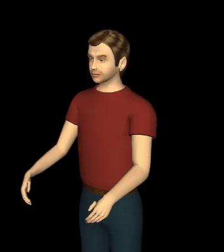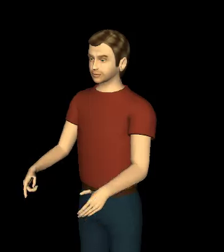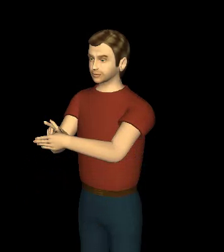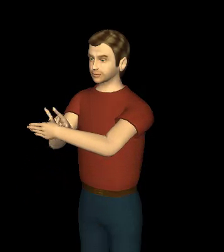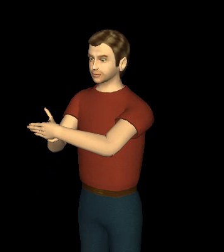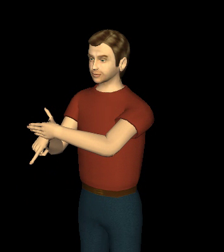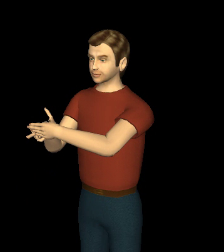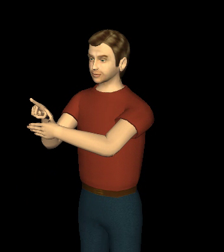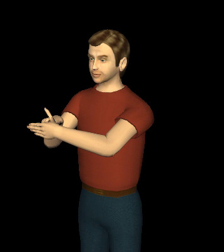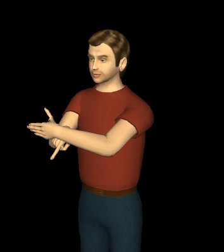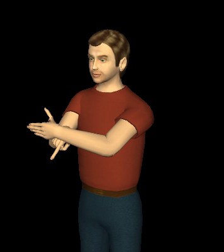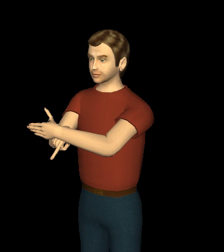يلغي